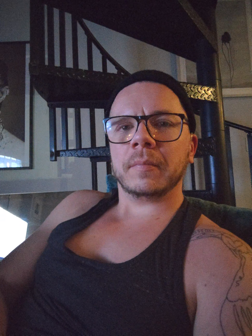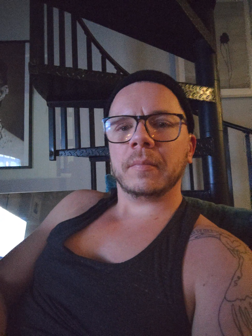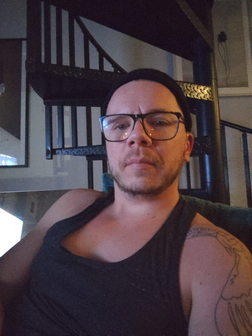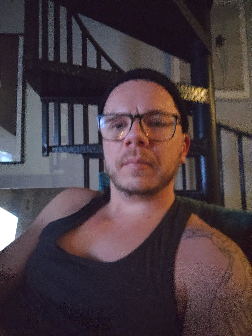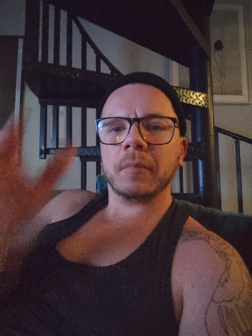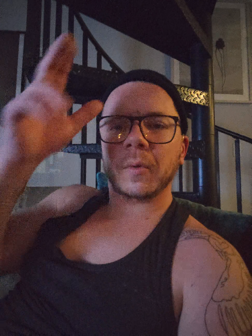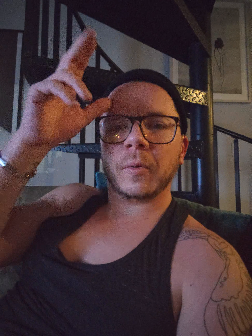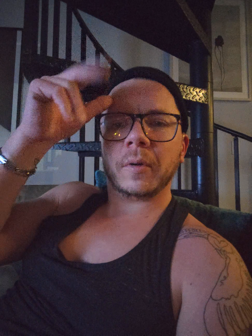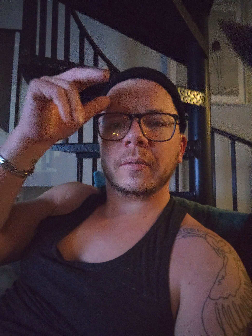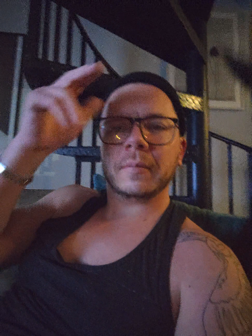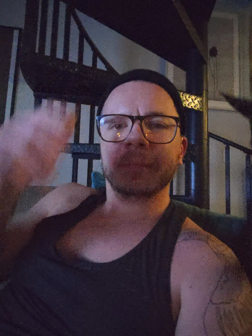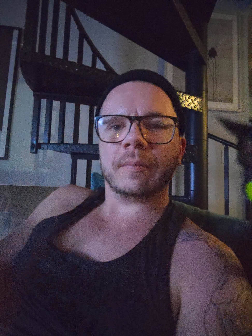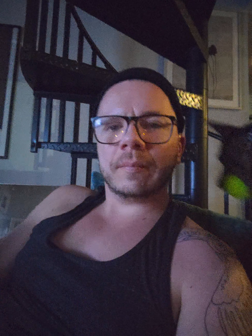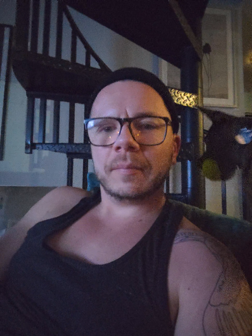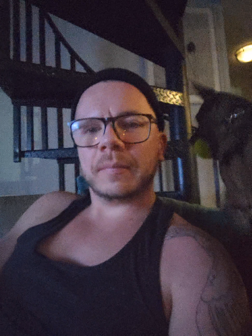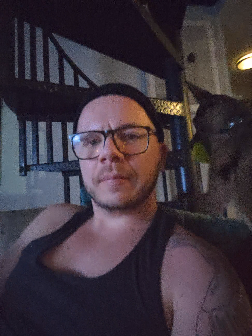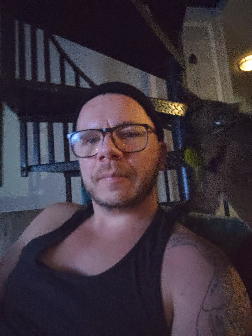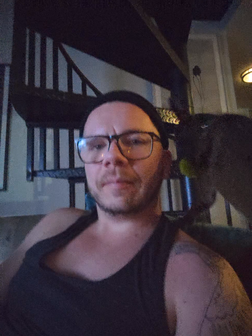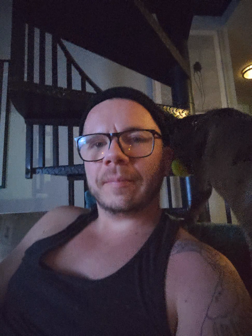horse